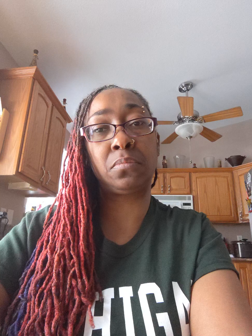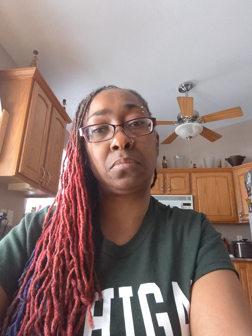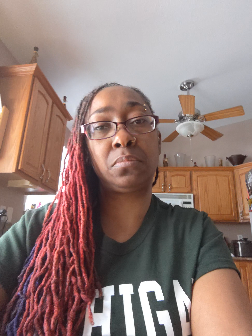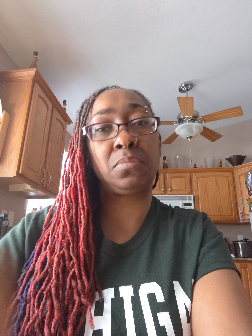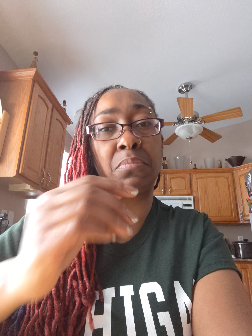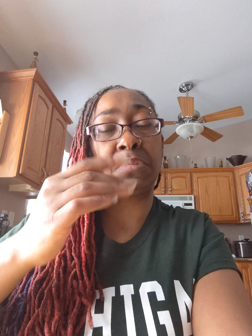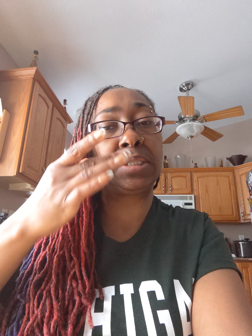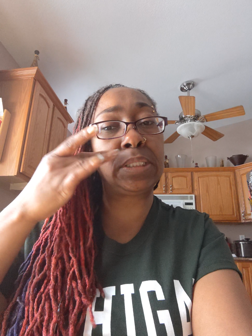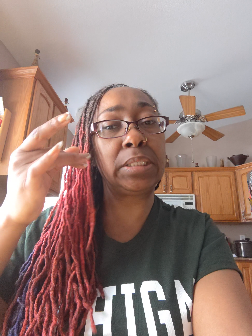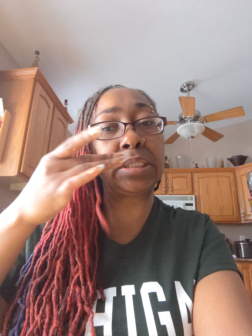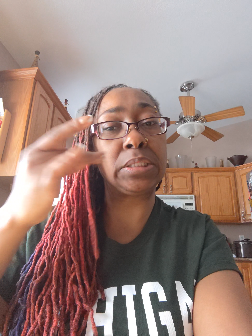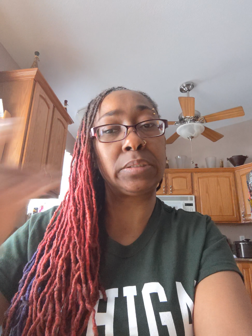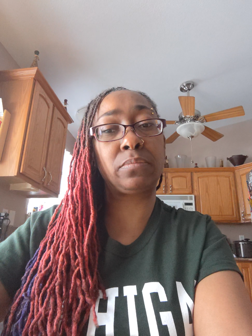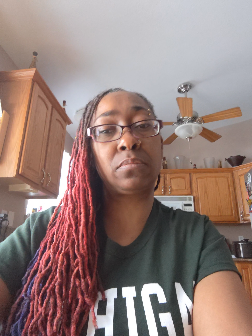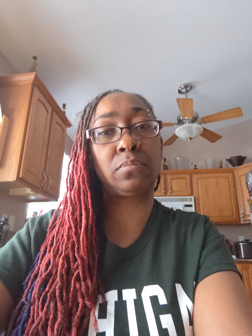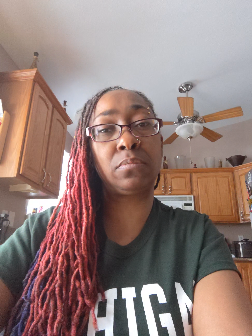kitty